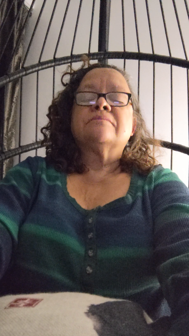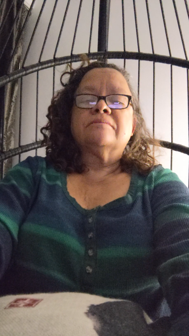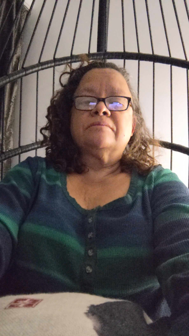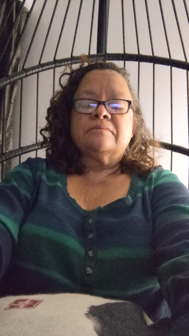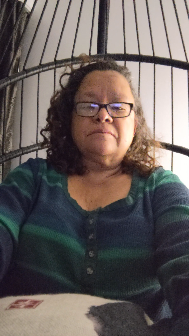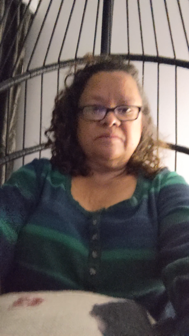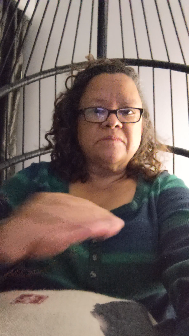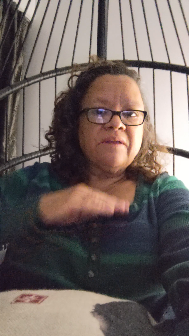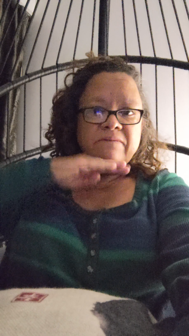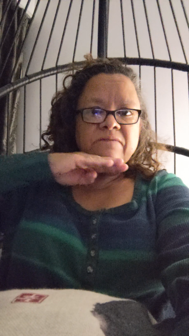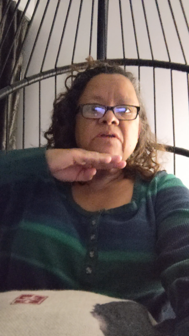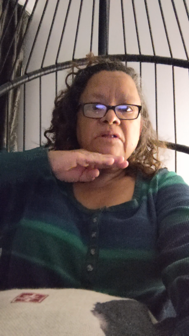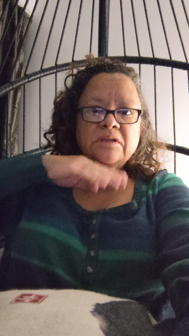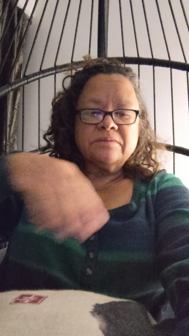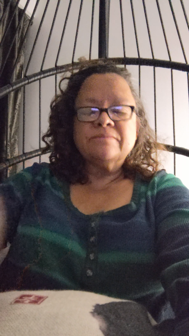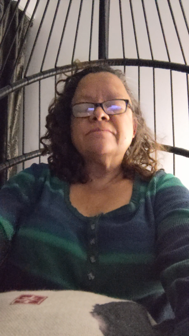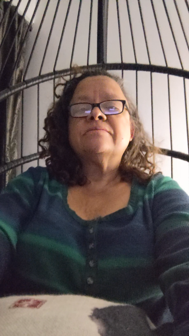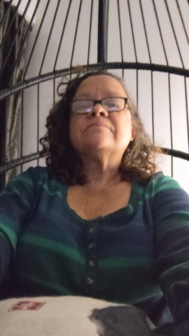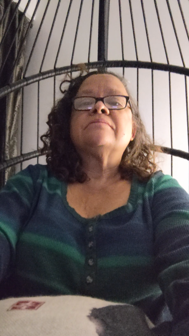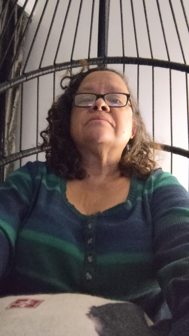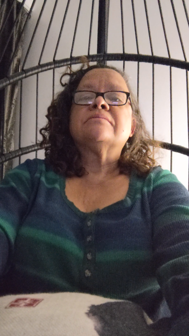full